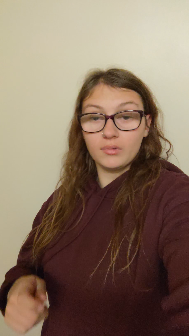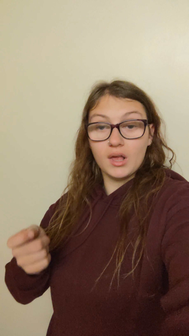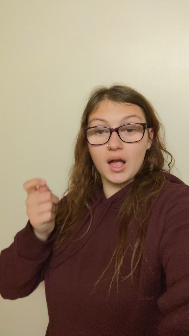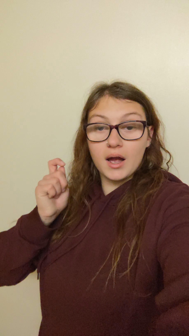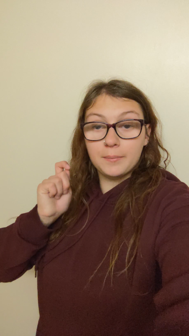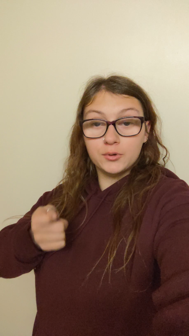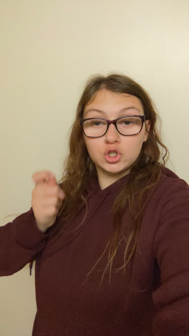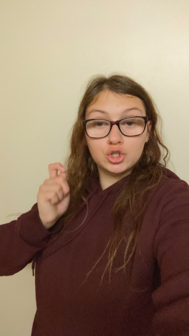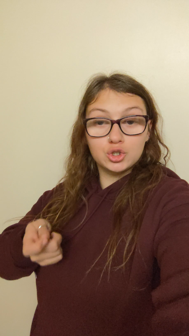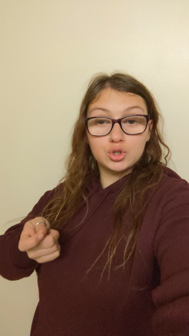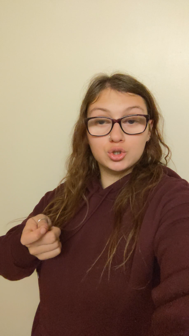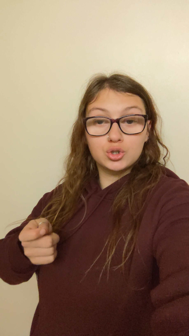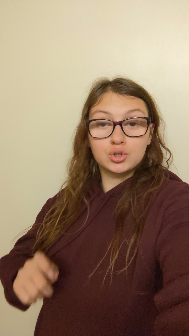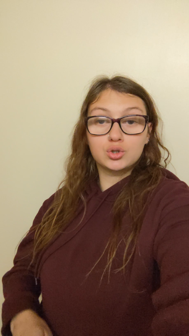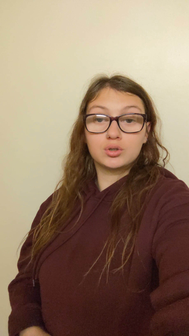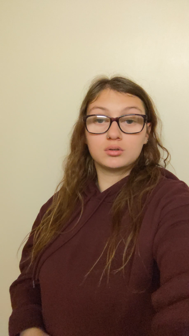hammer